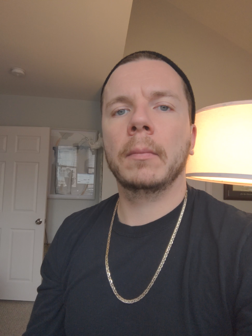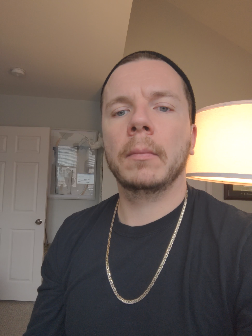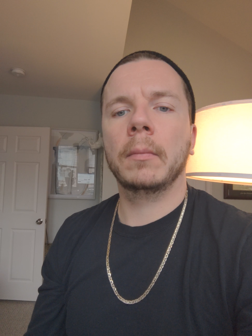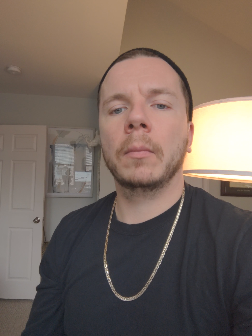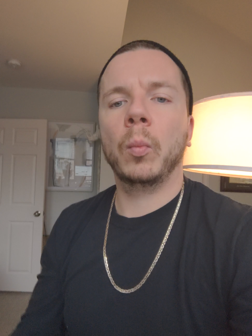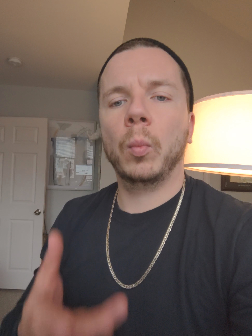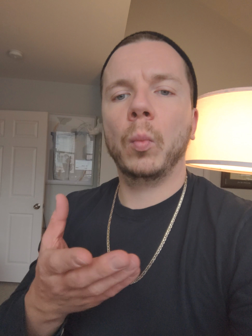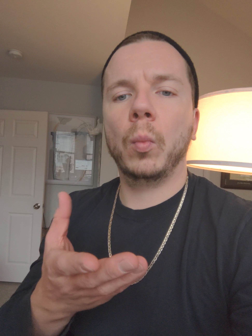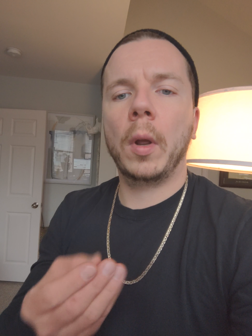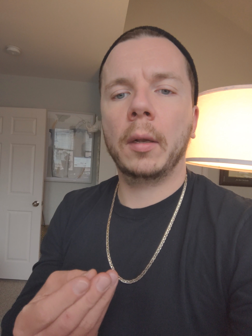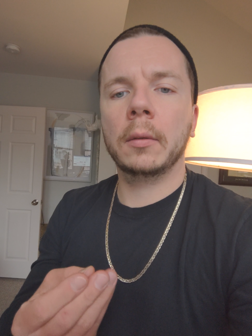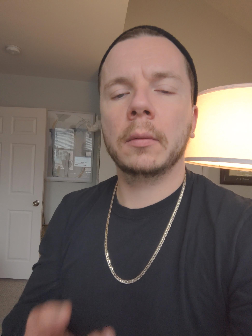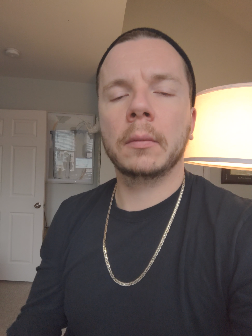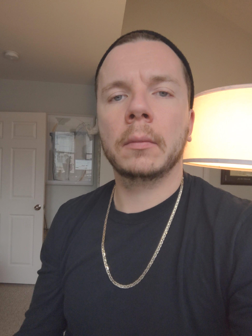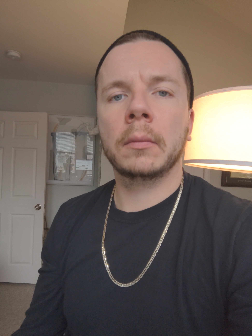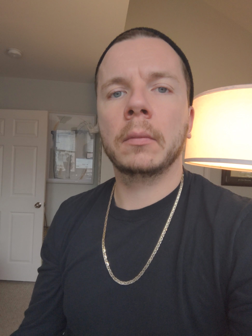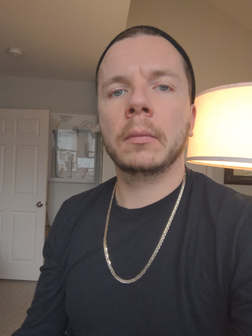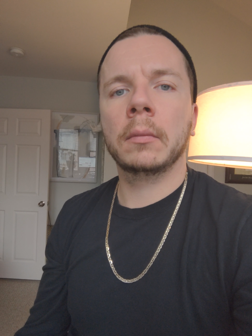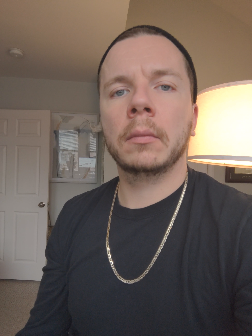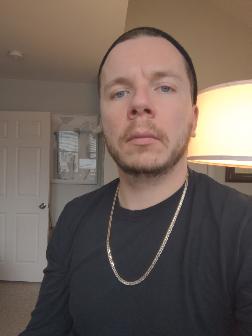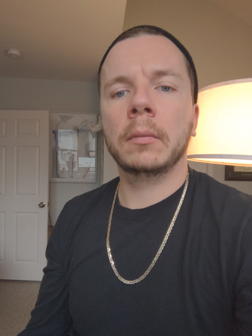wet